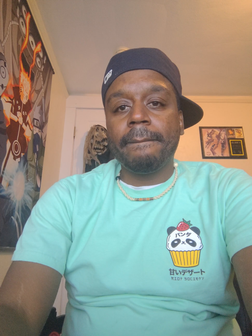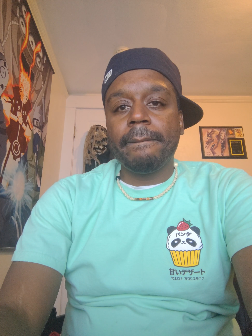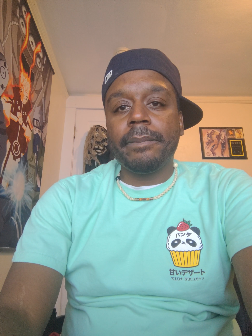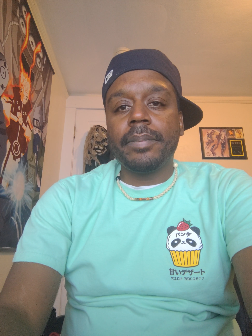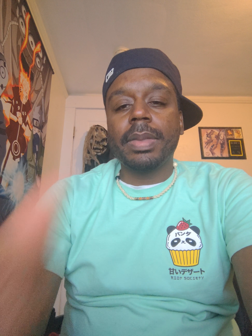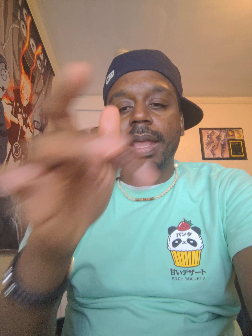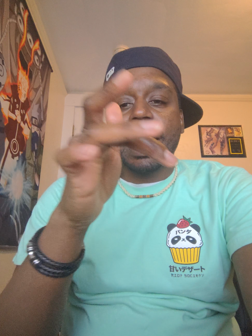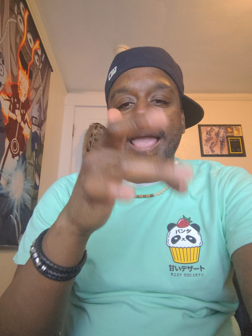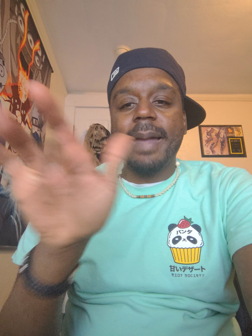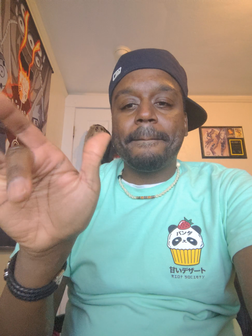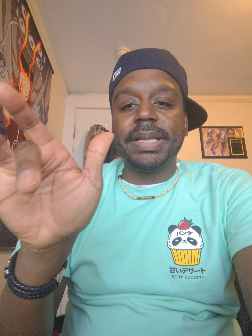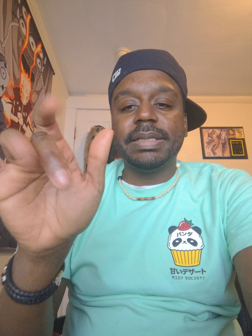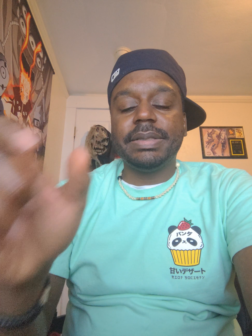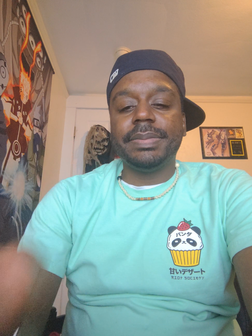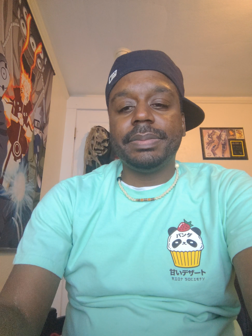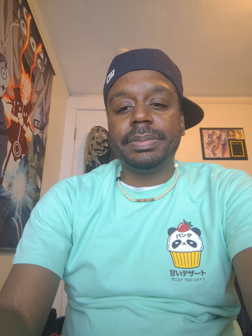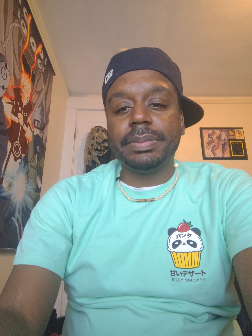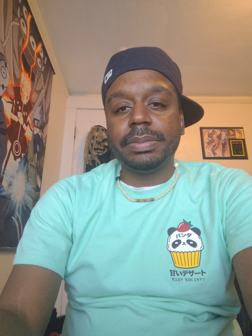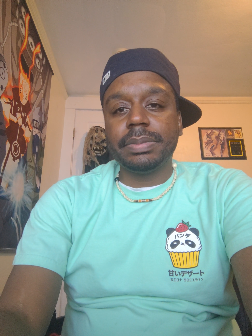empty